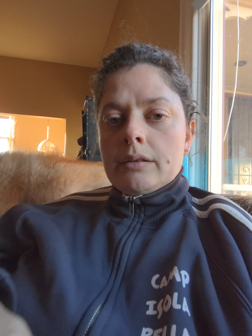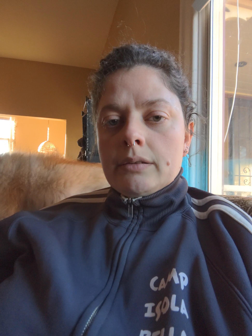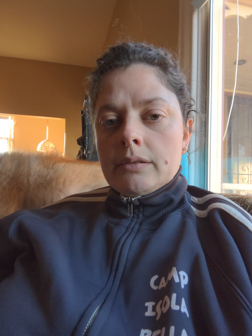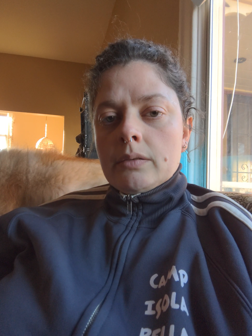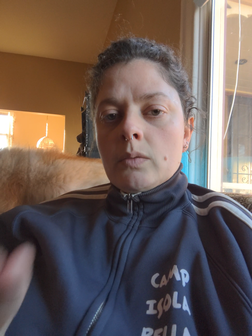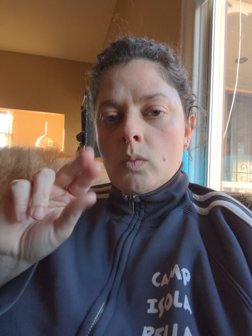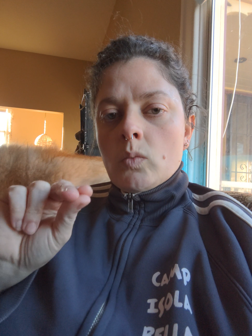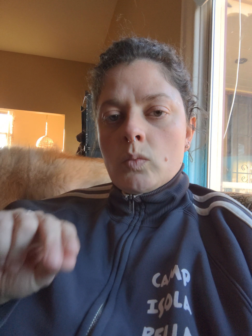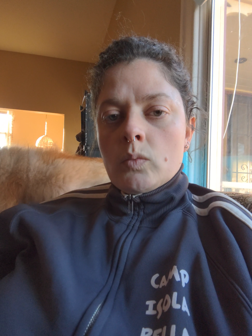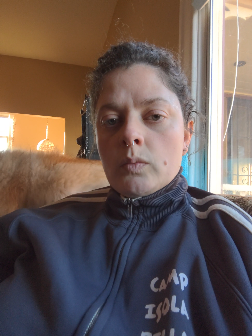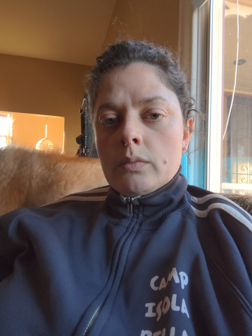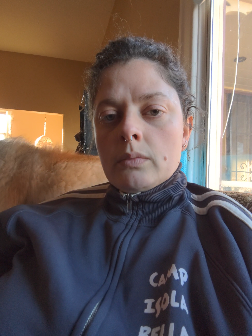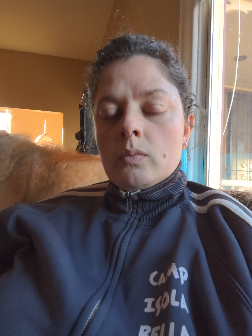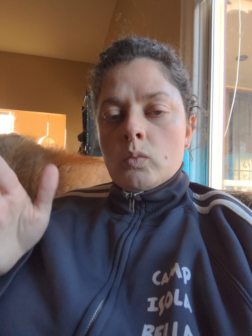no